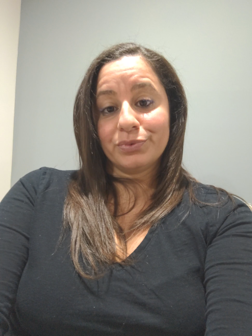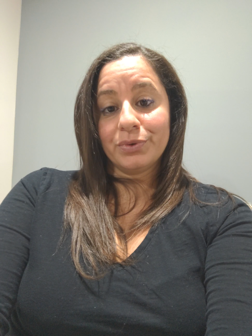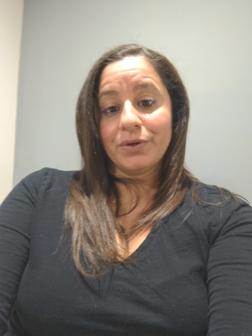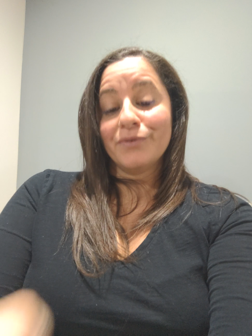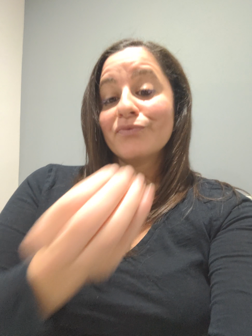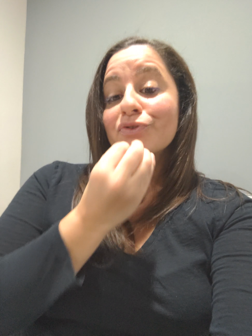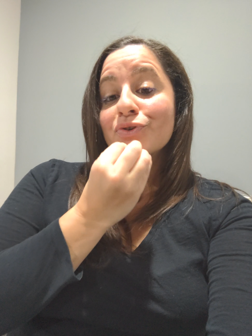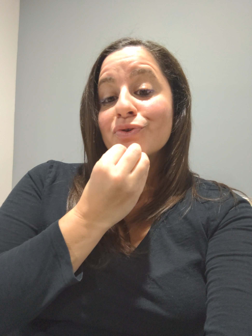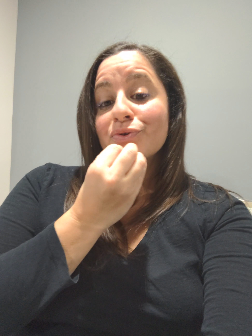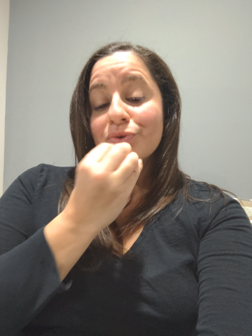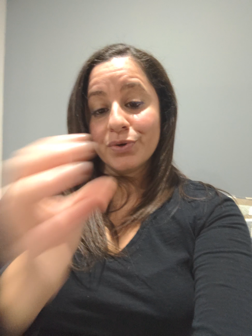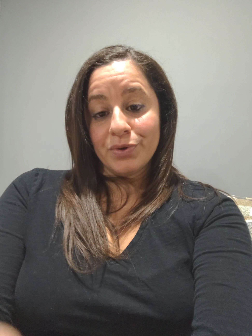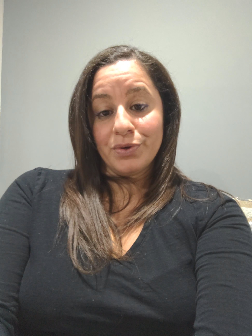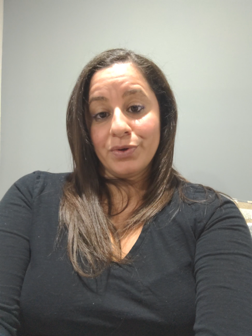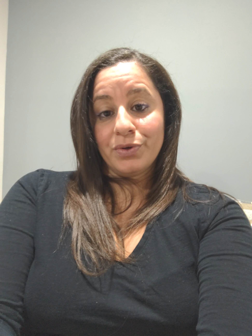food